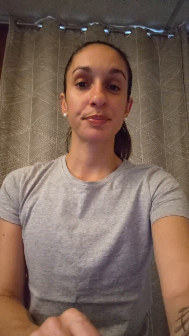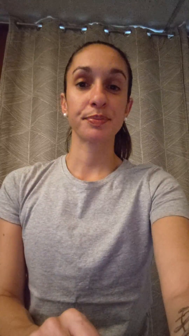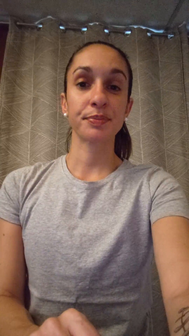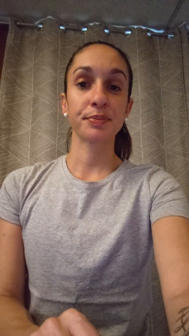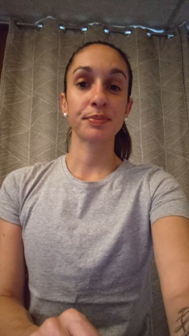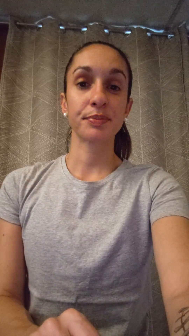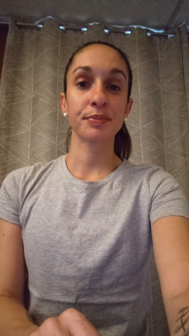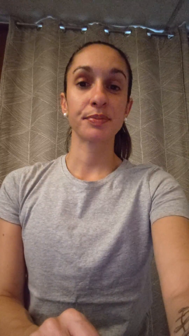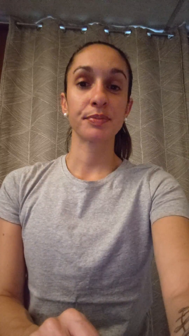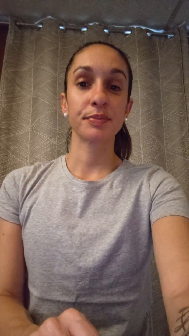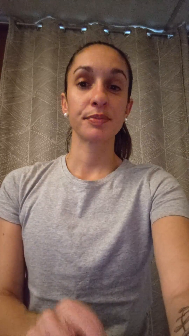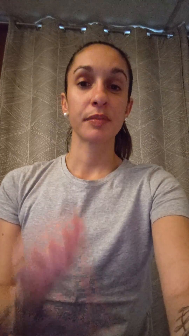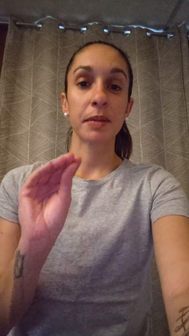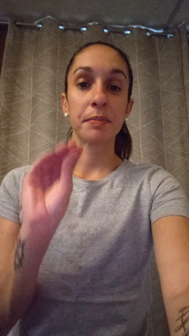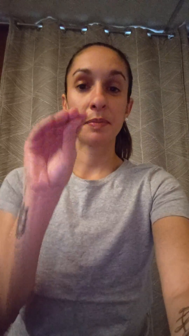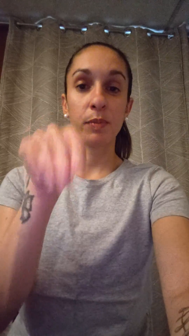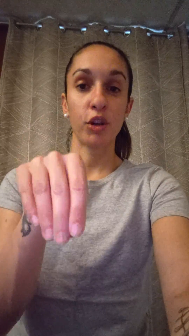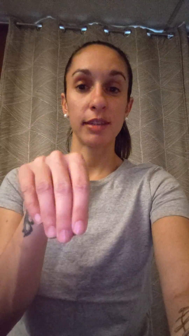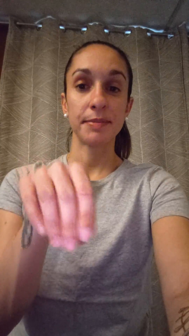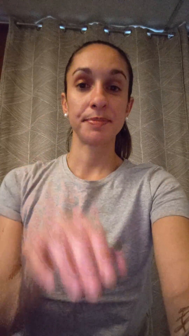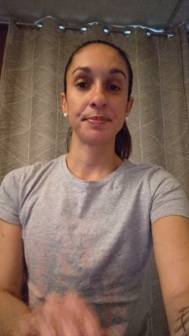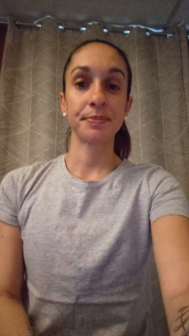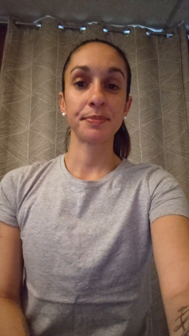put